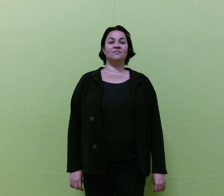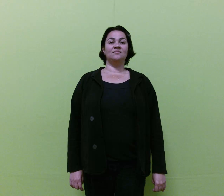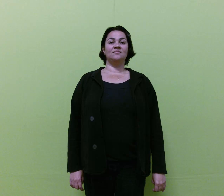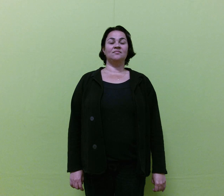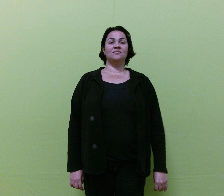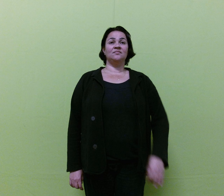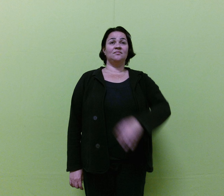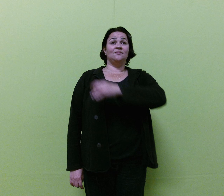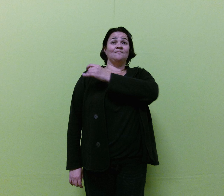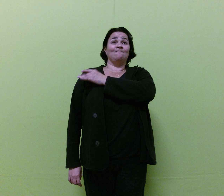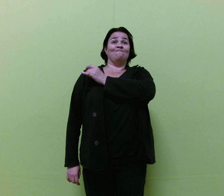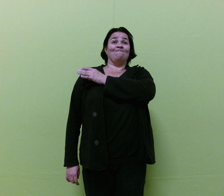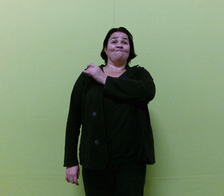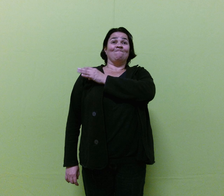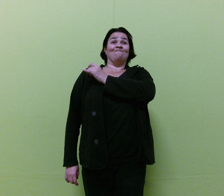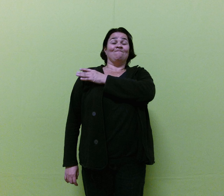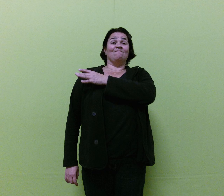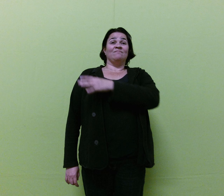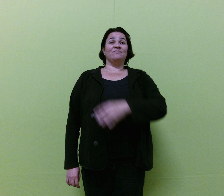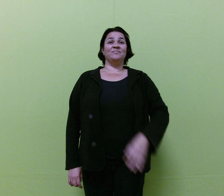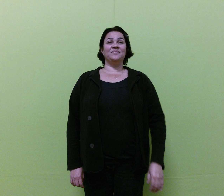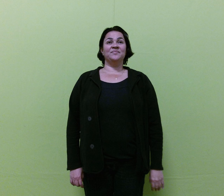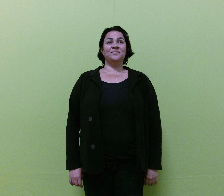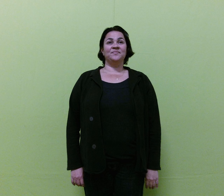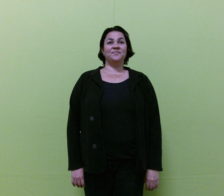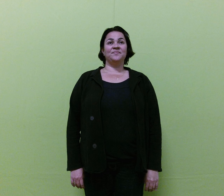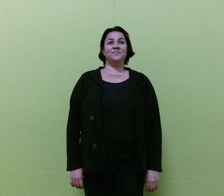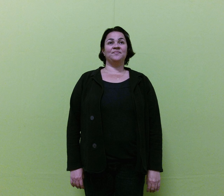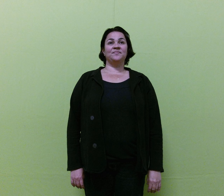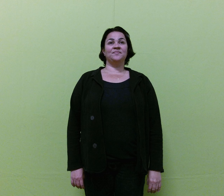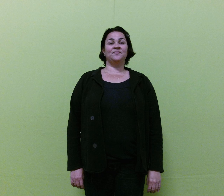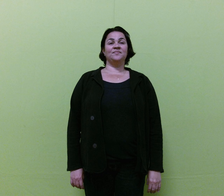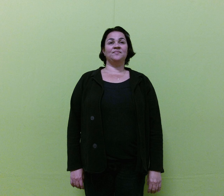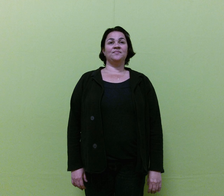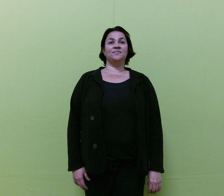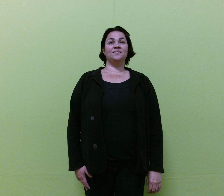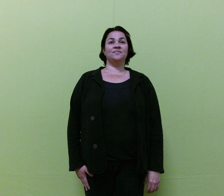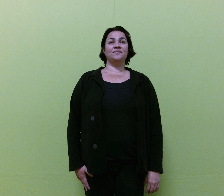medo